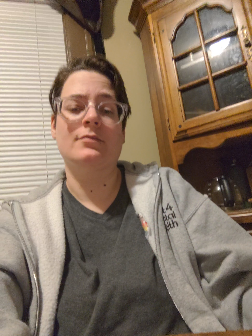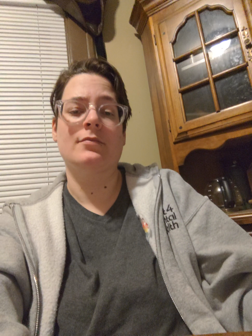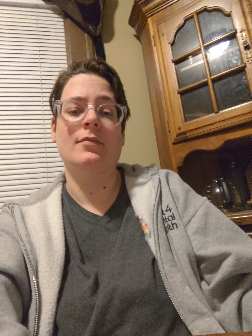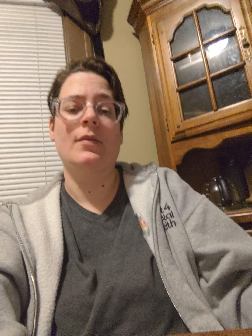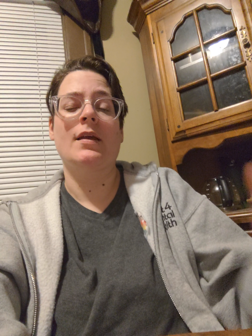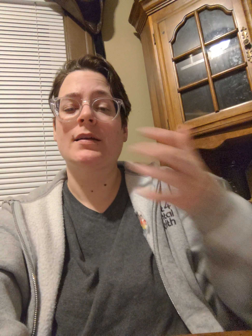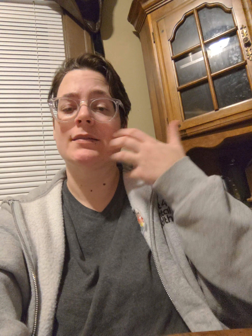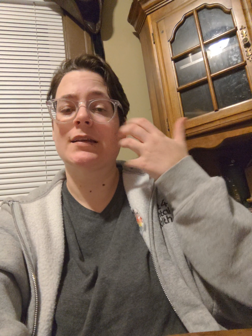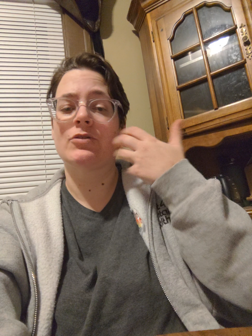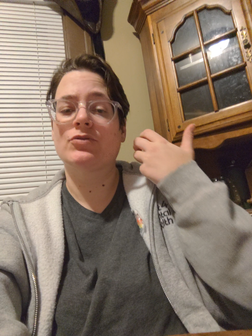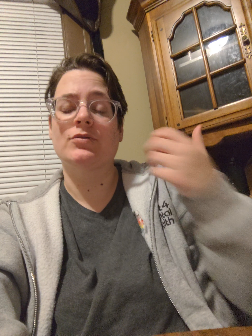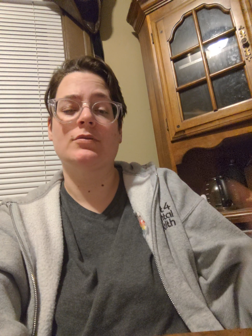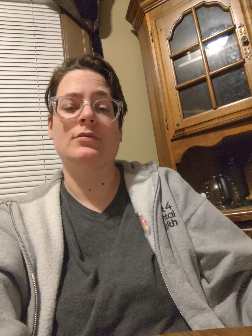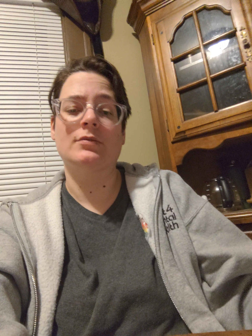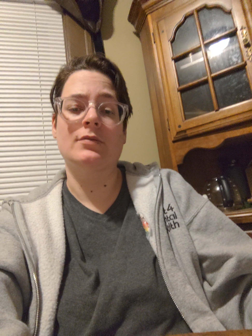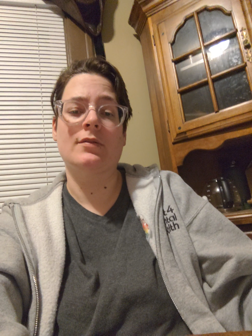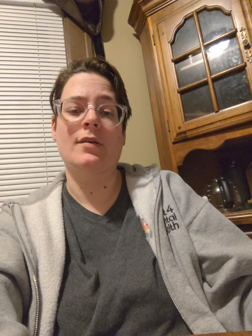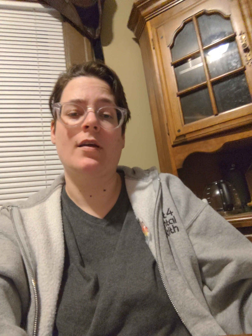tiger